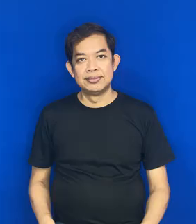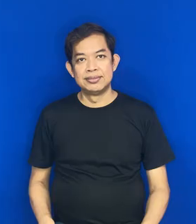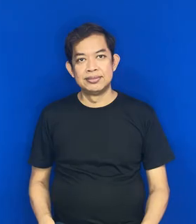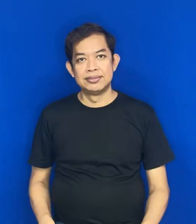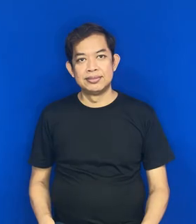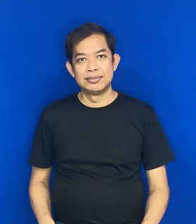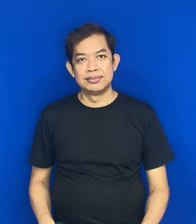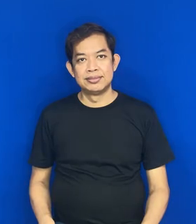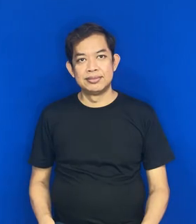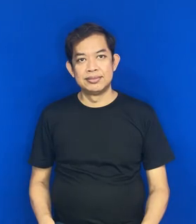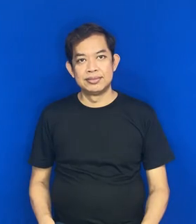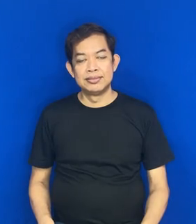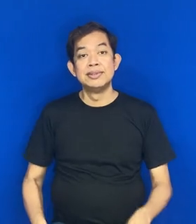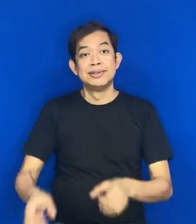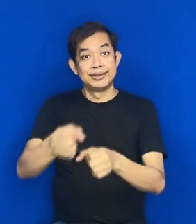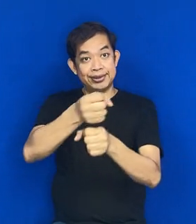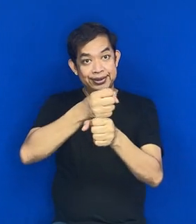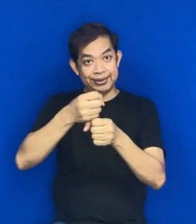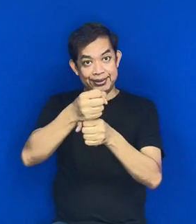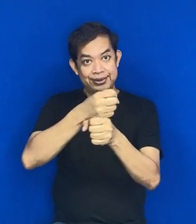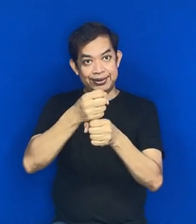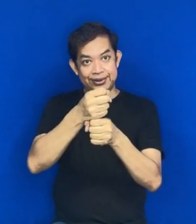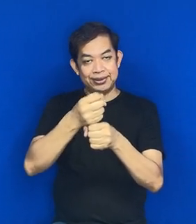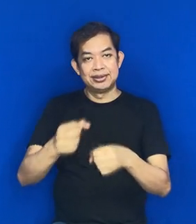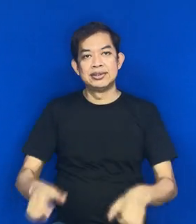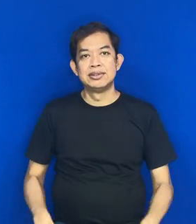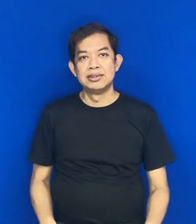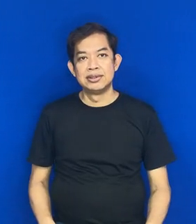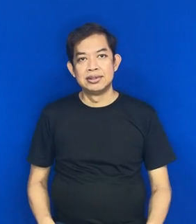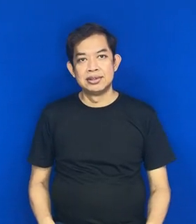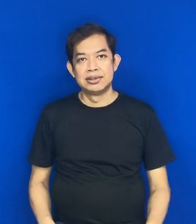coffee